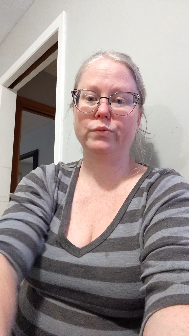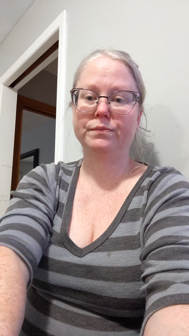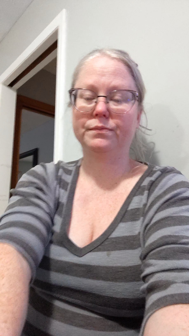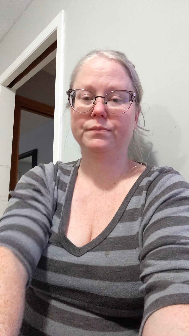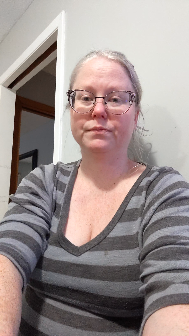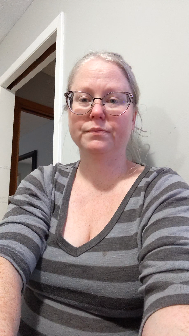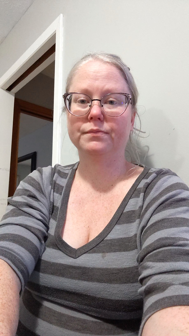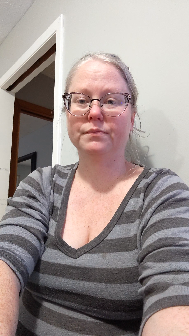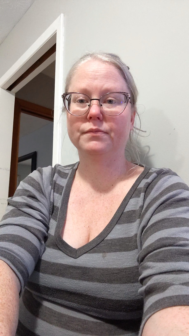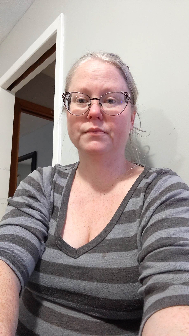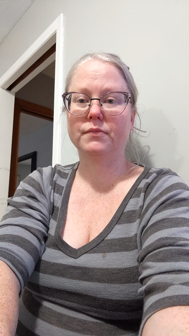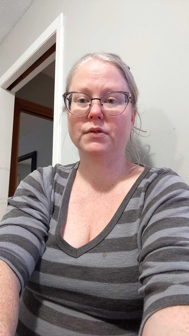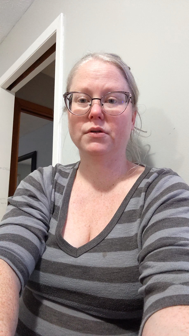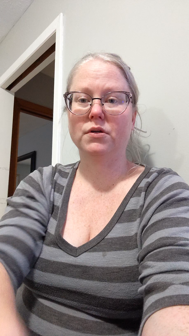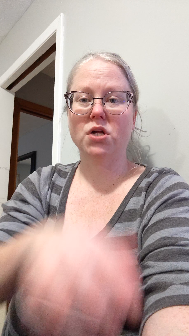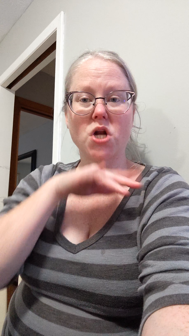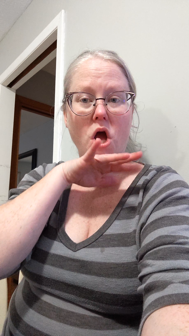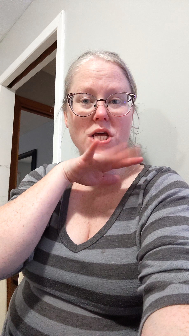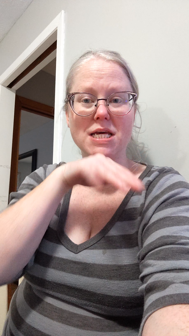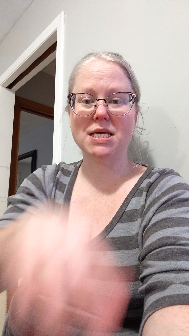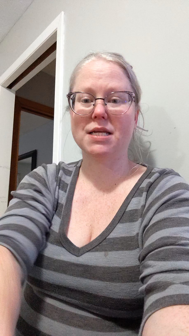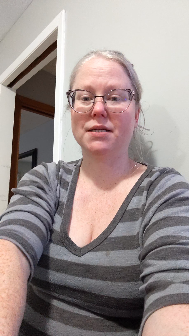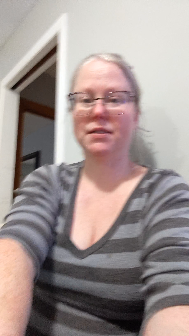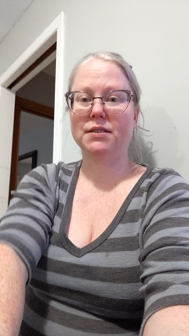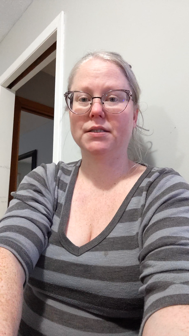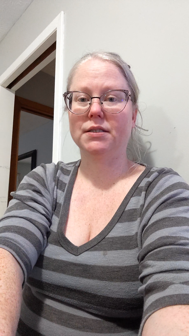naughty